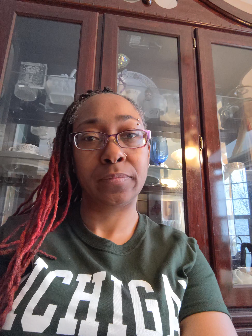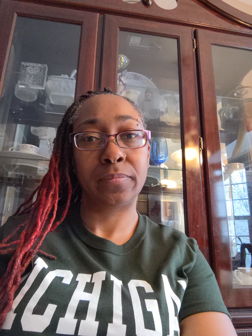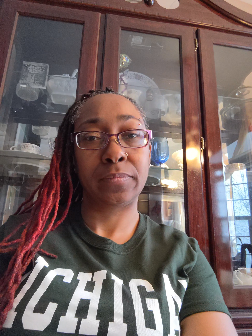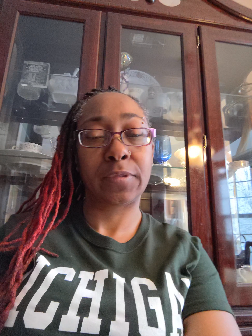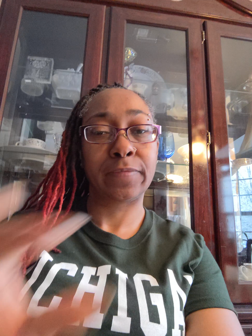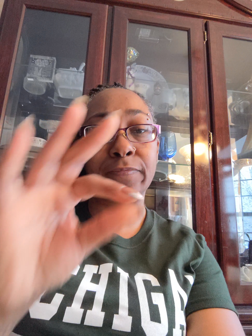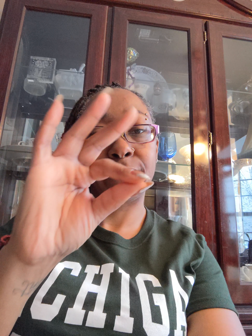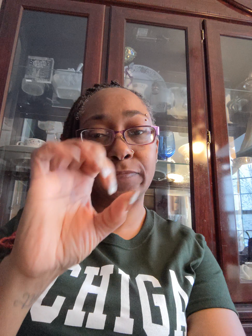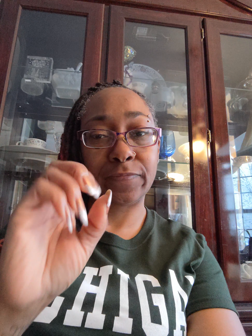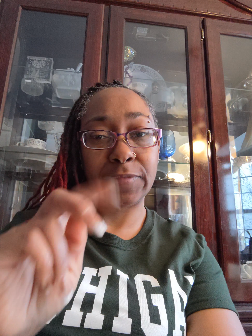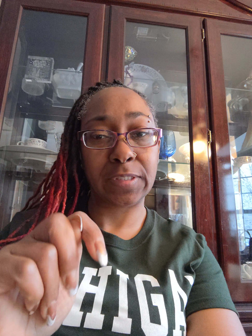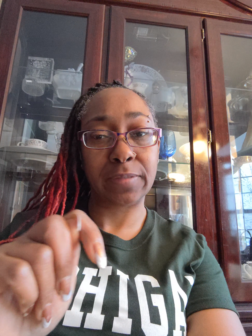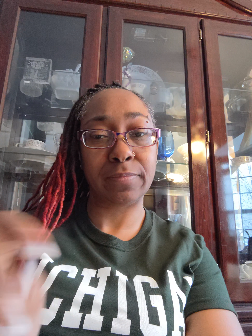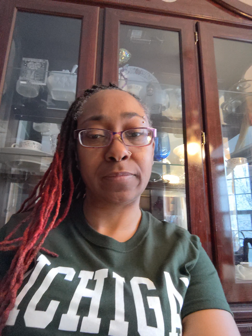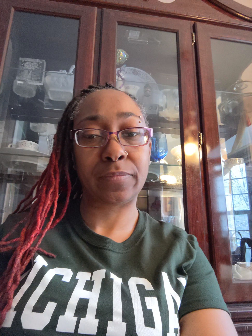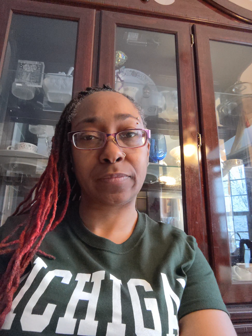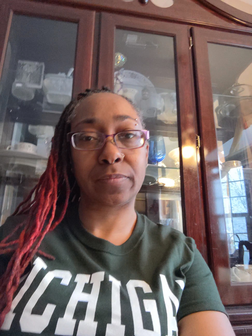feet